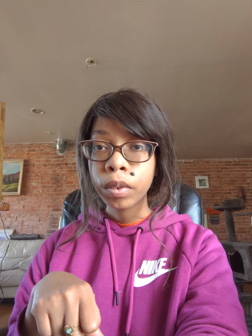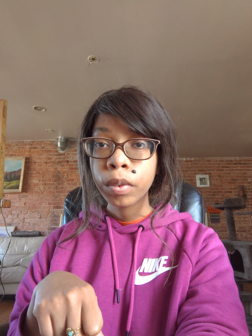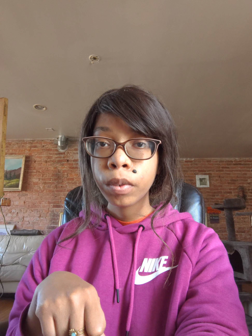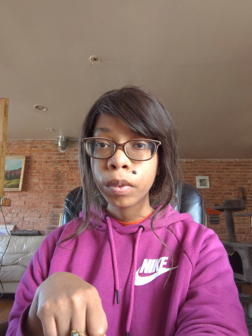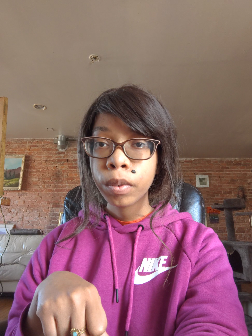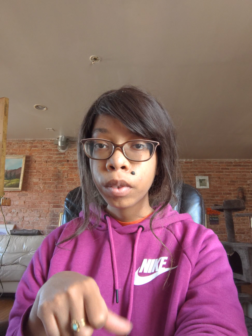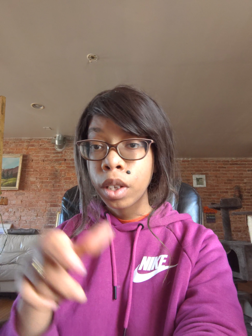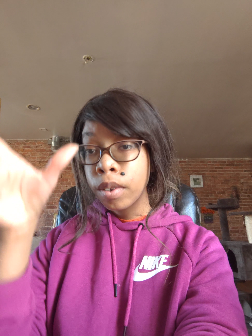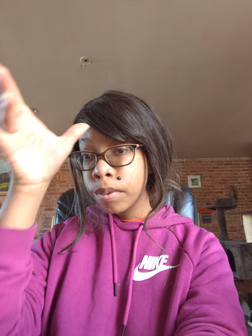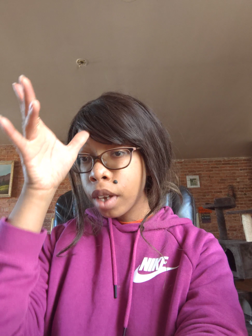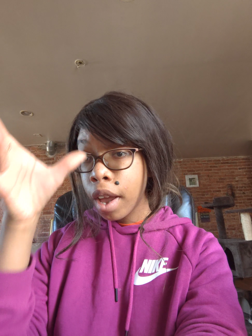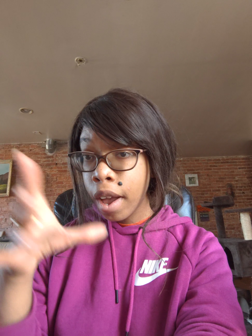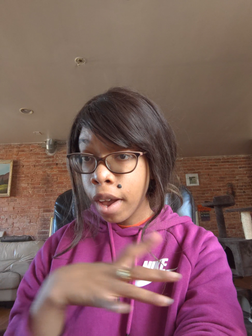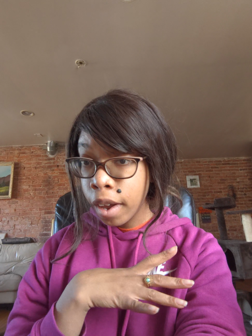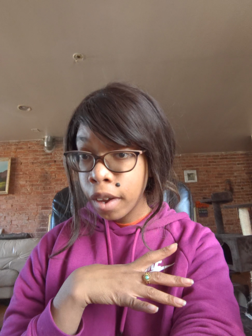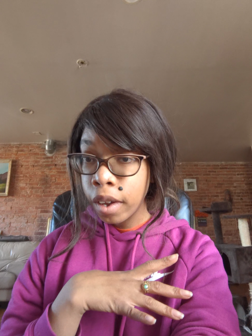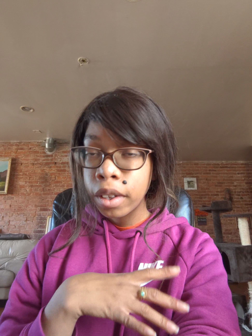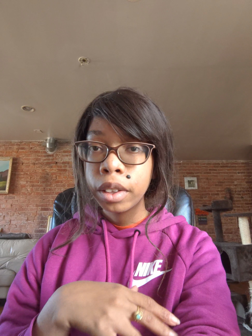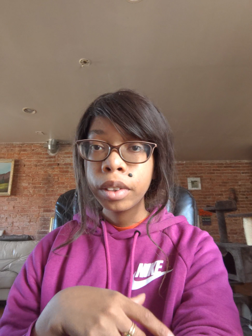man